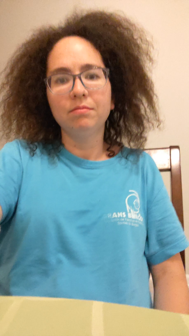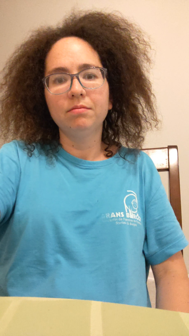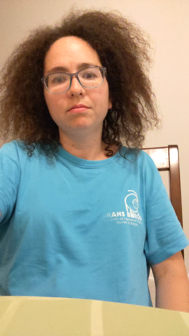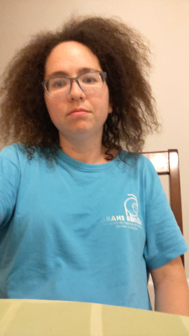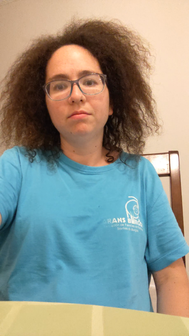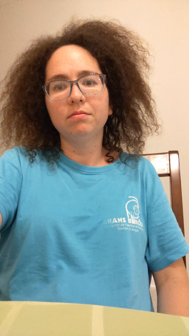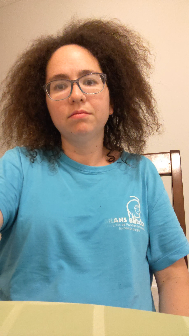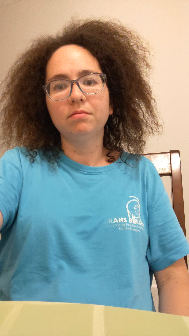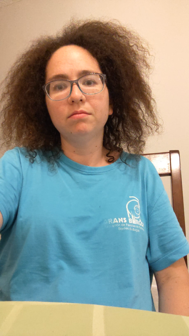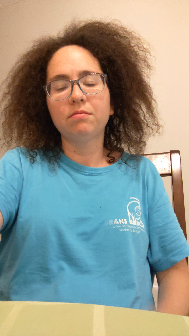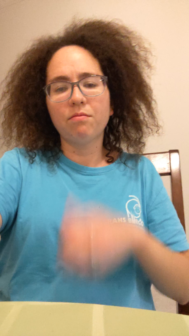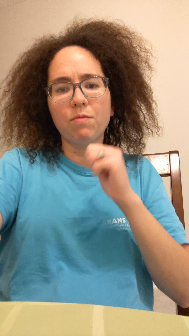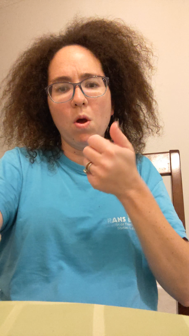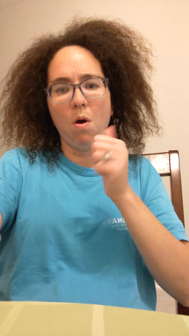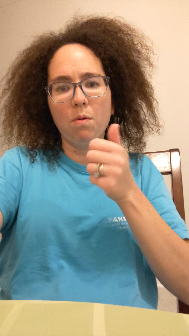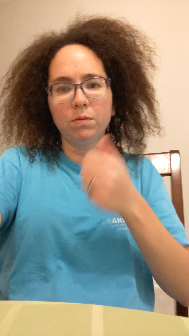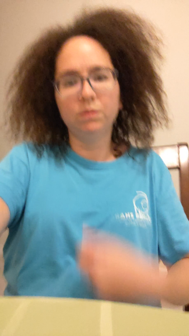how